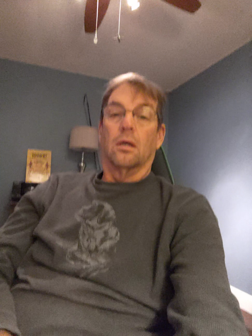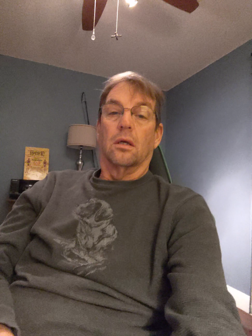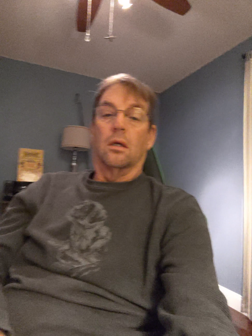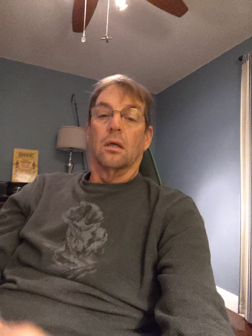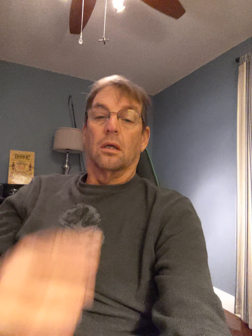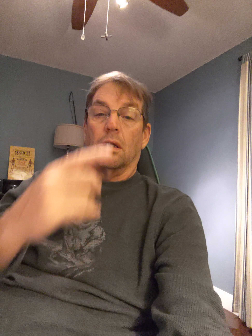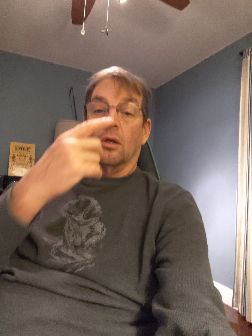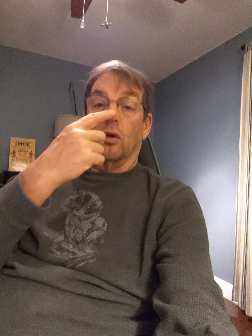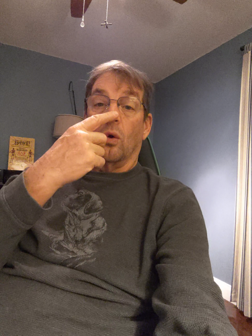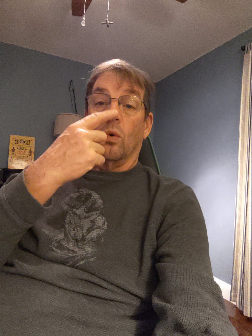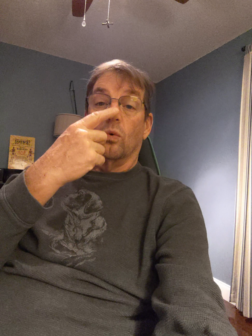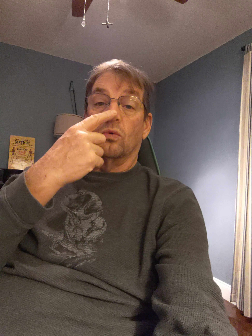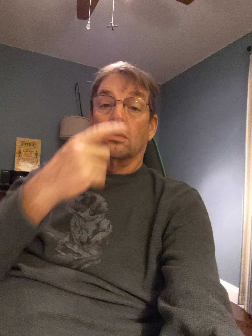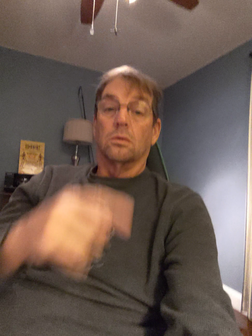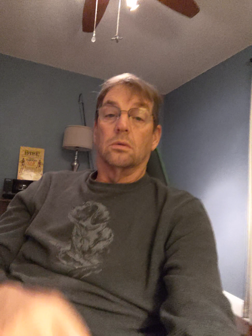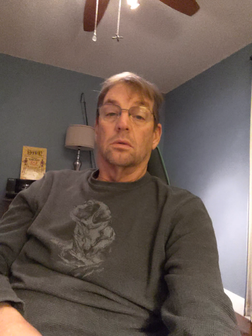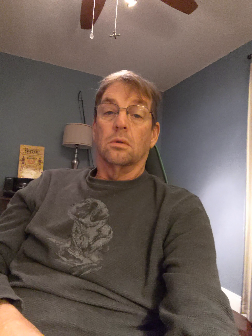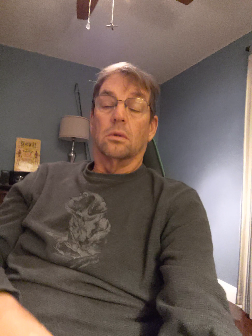nose